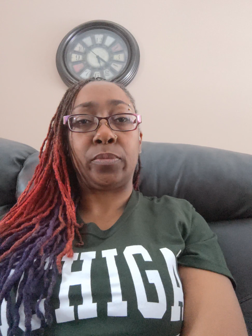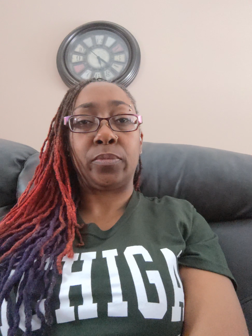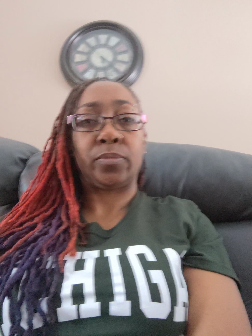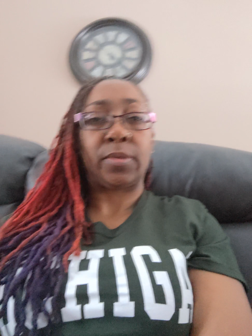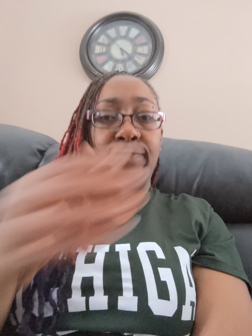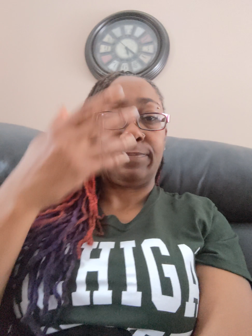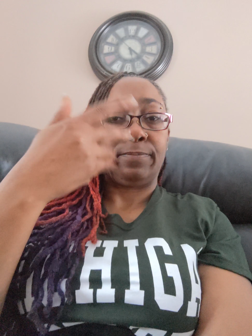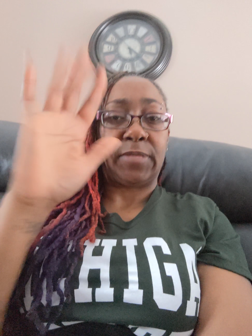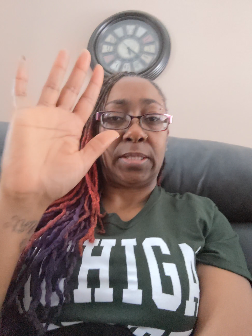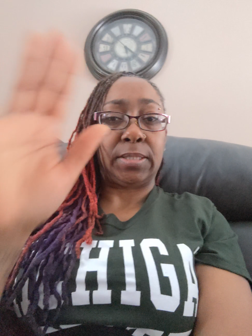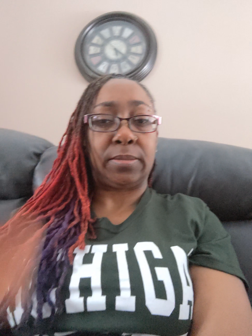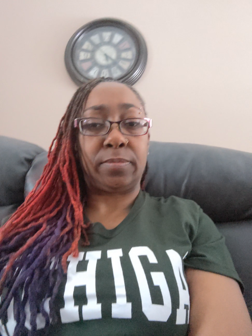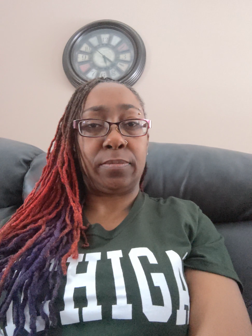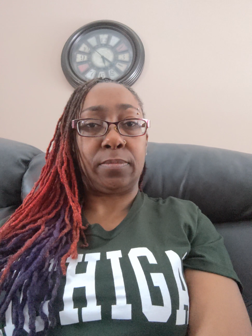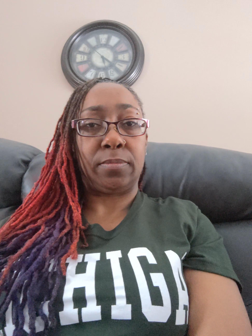finish